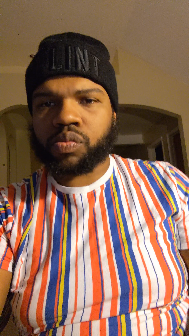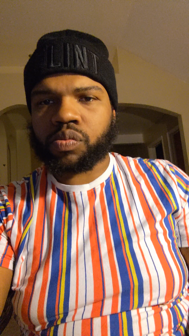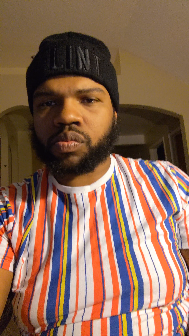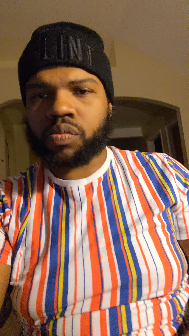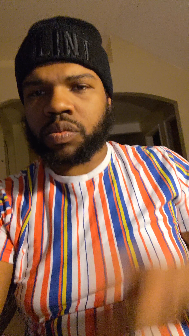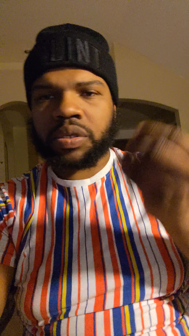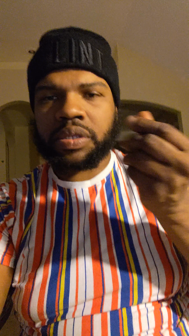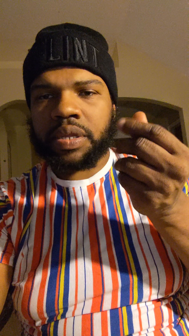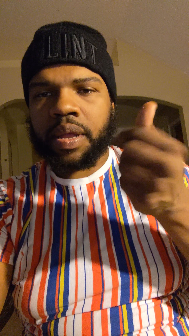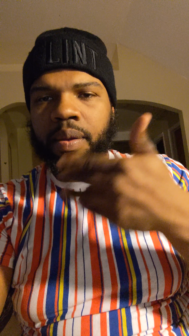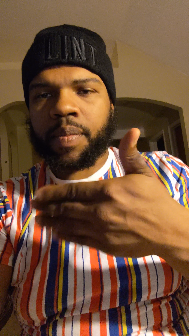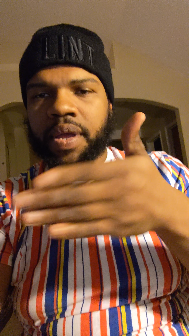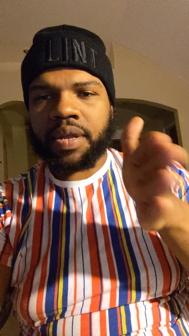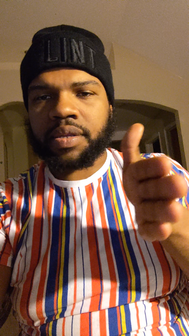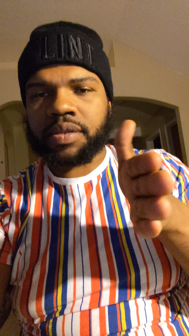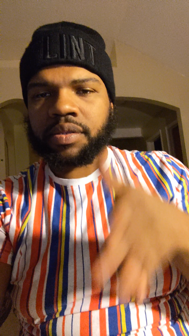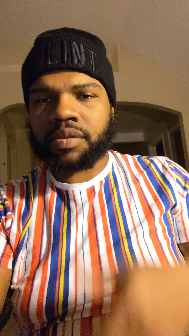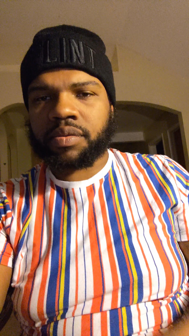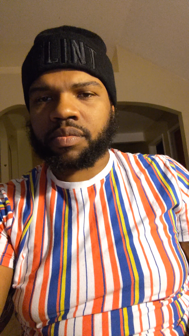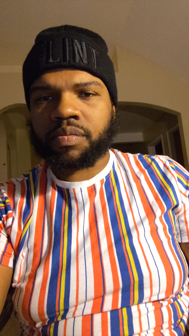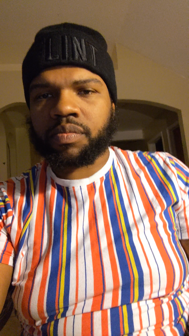sandbox